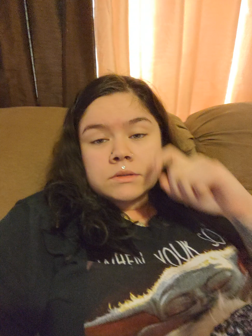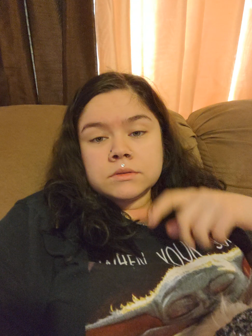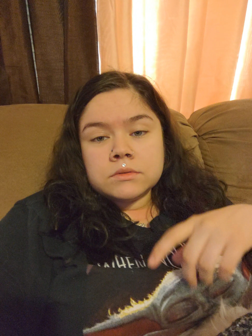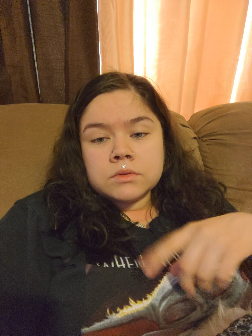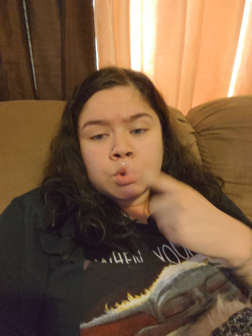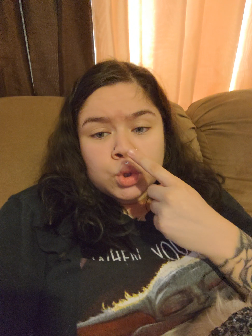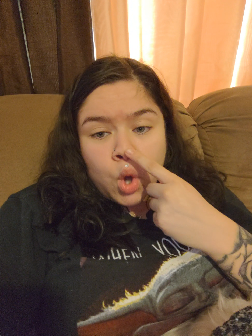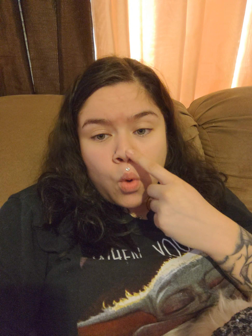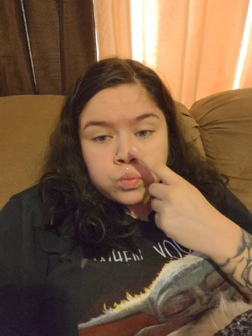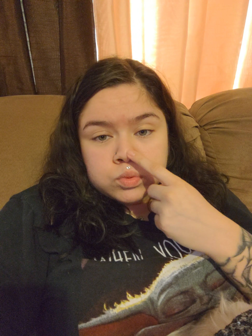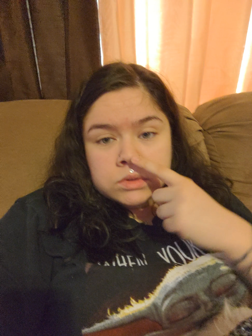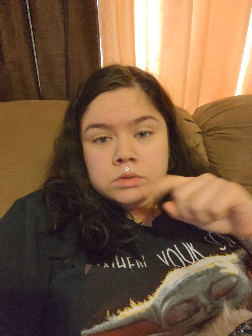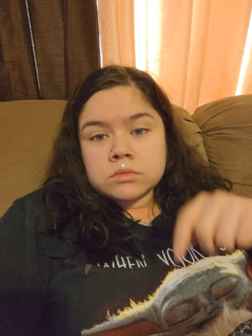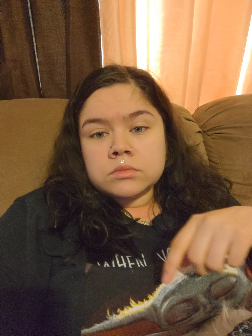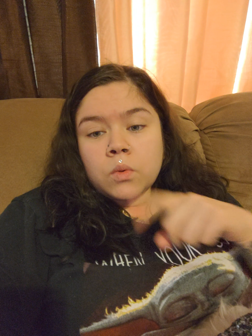nose